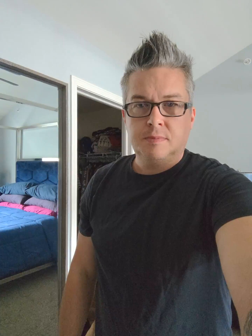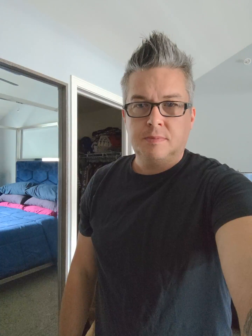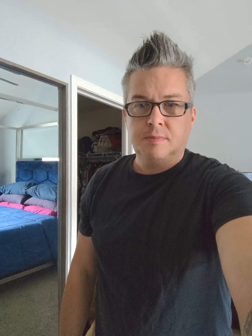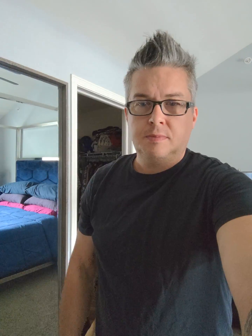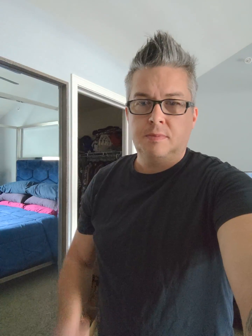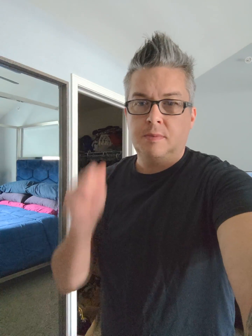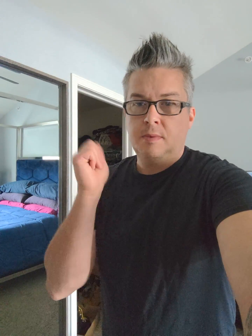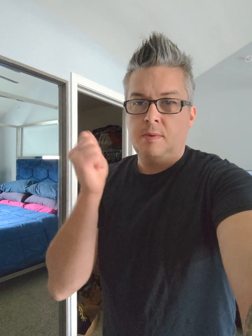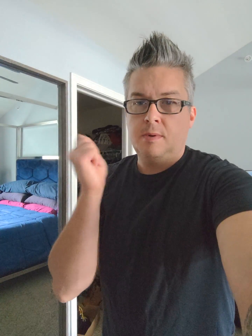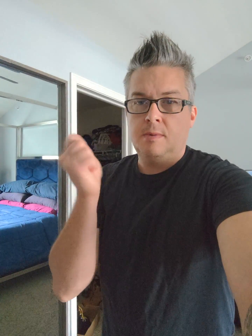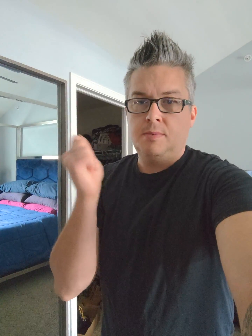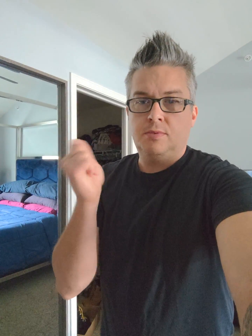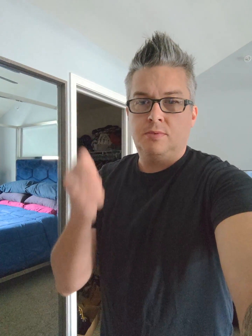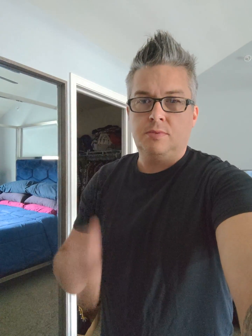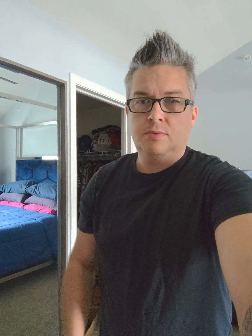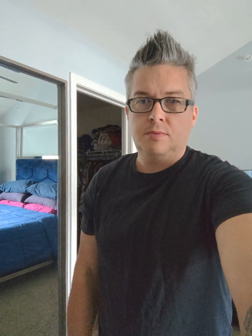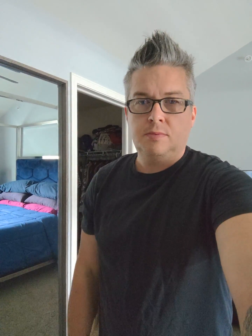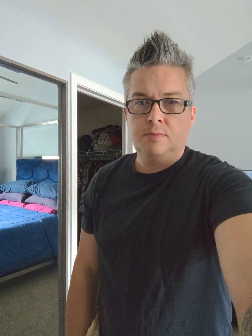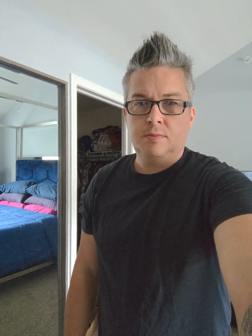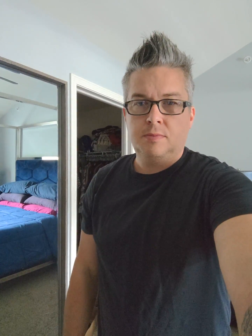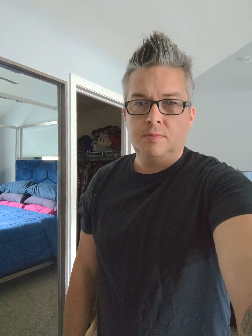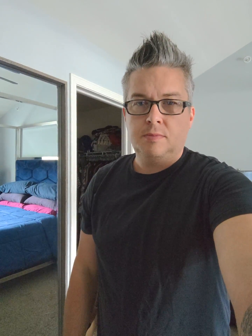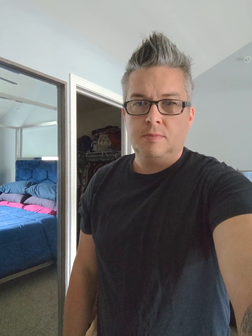bat